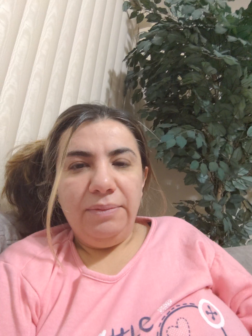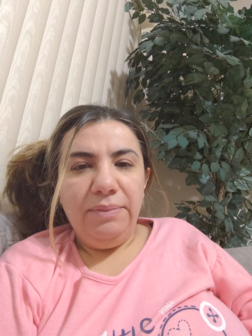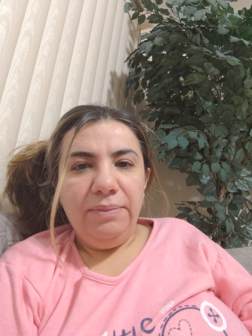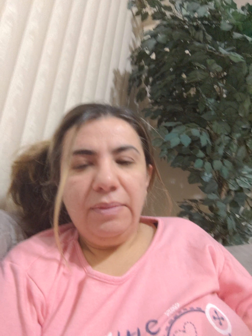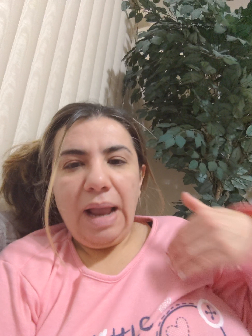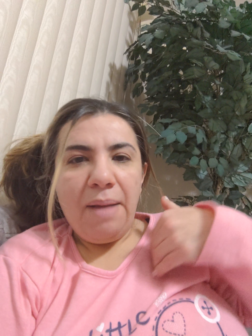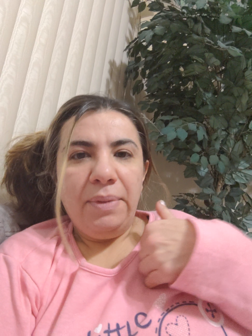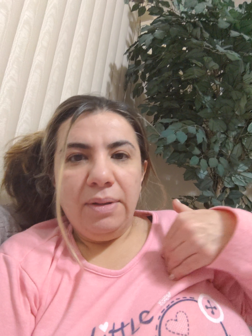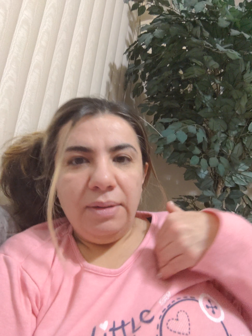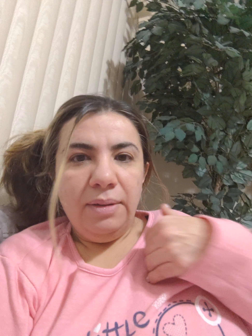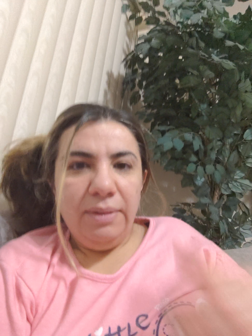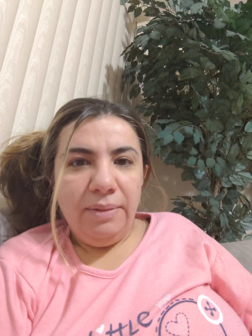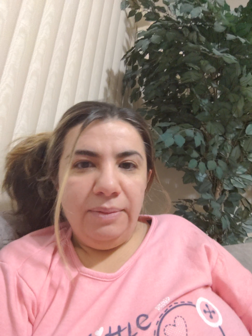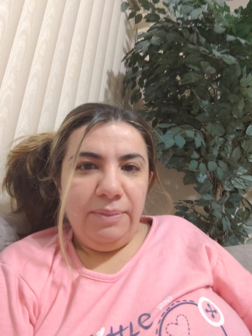animal